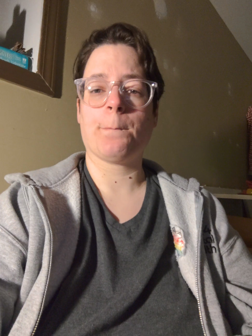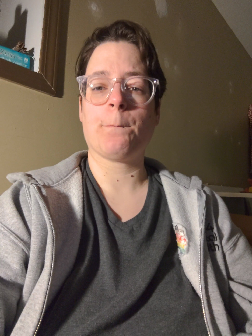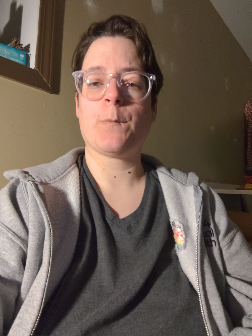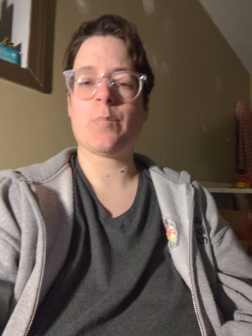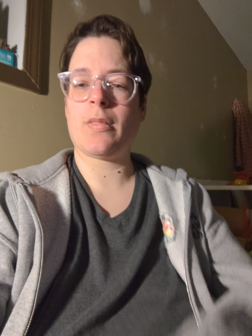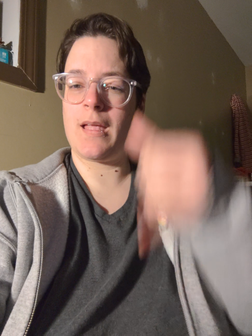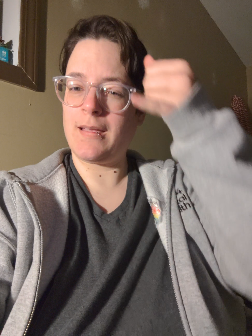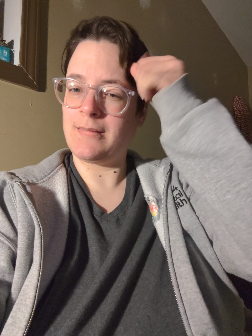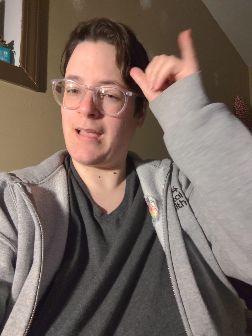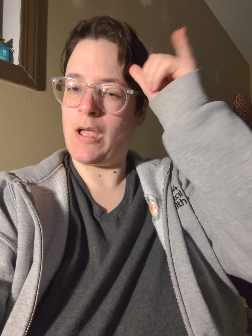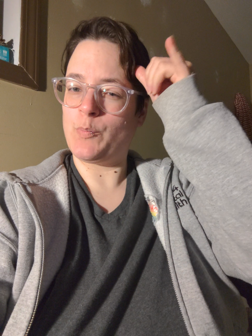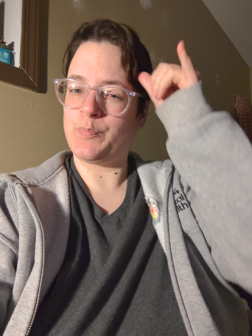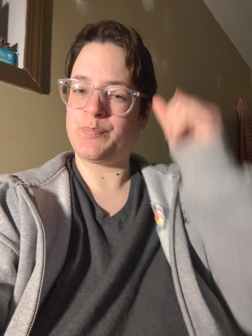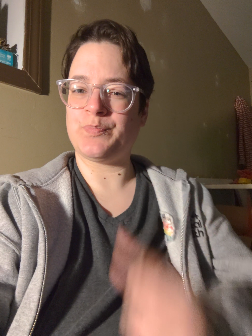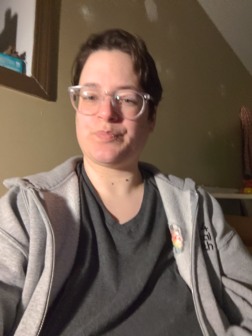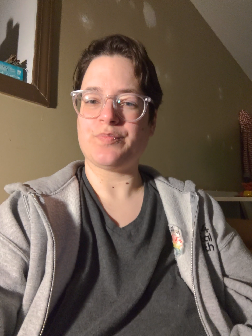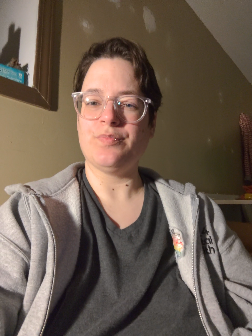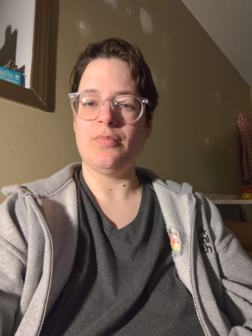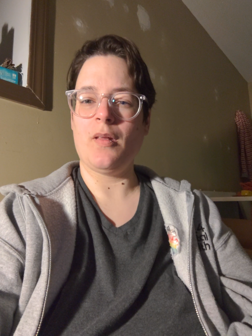cow